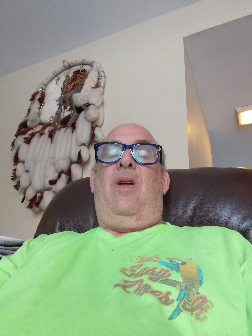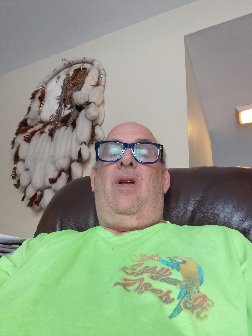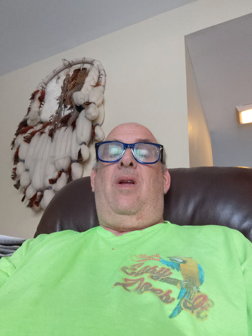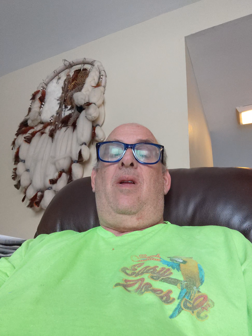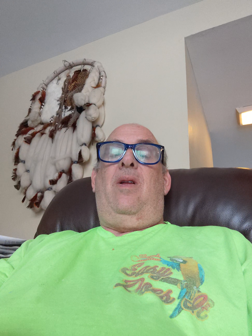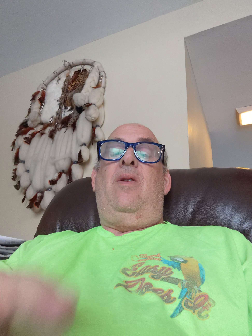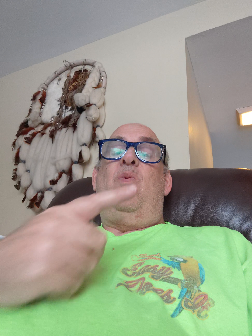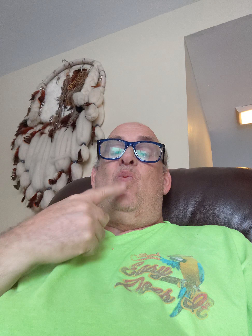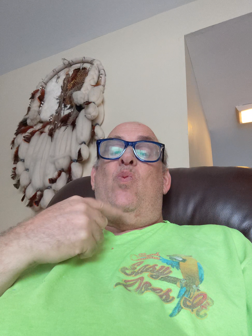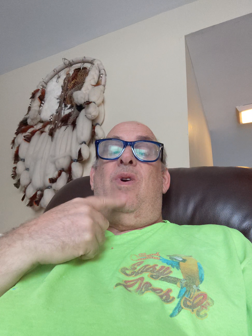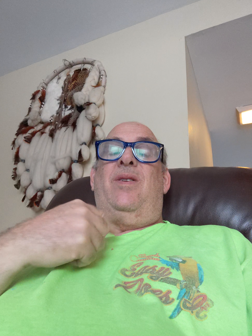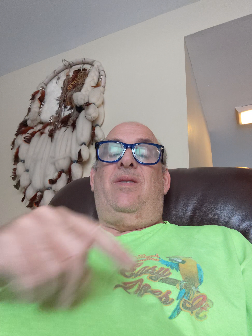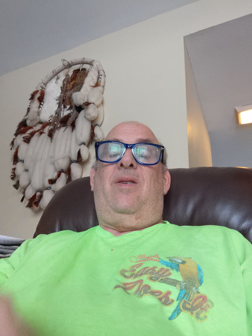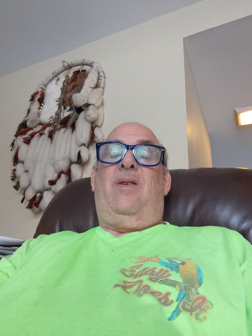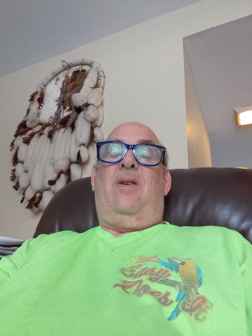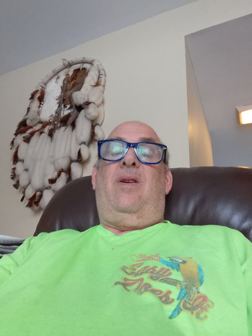red